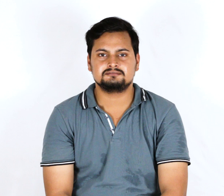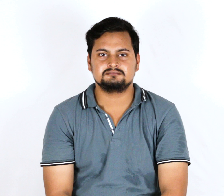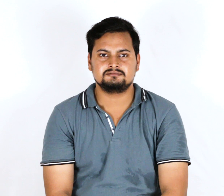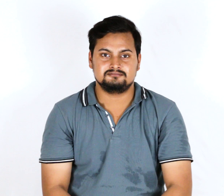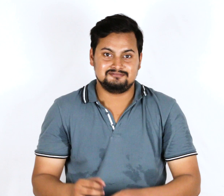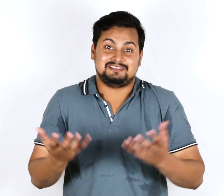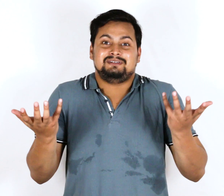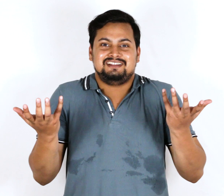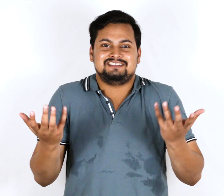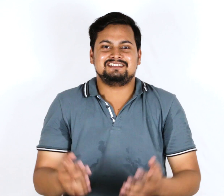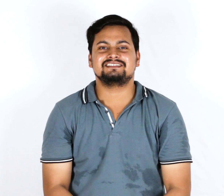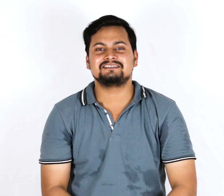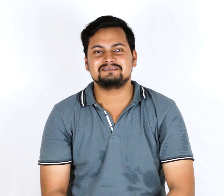surprise